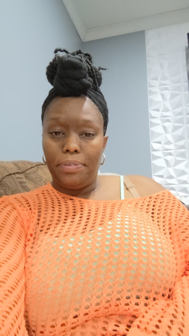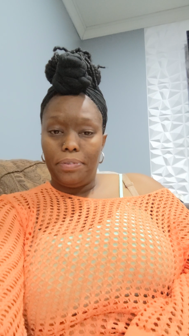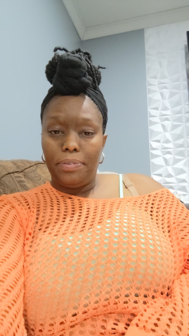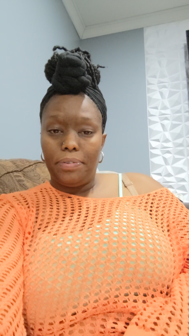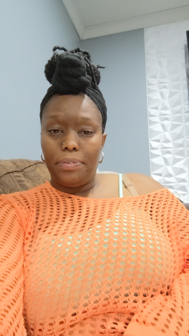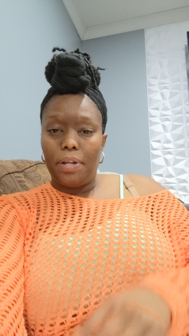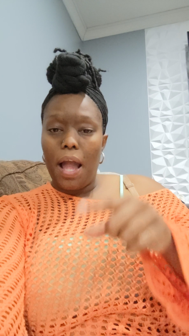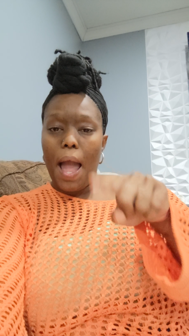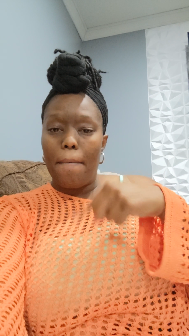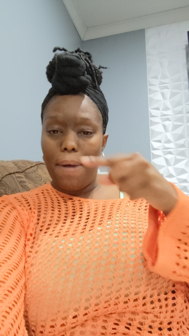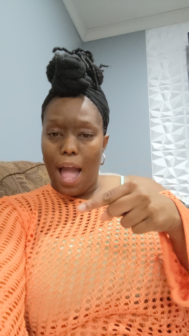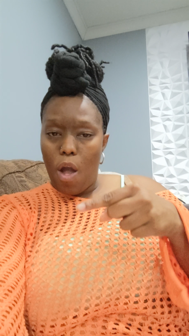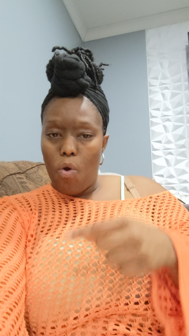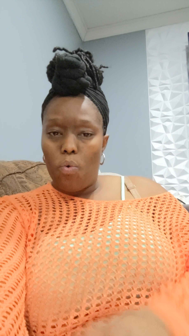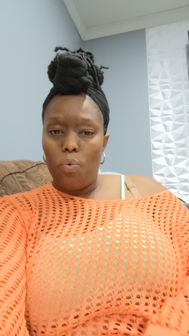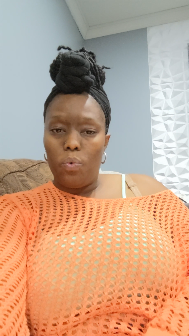about